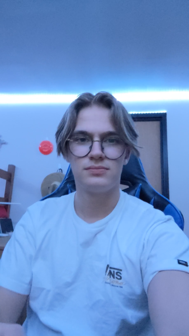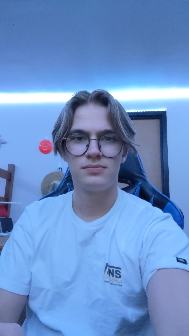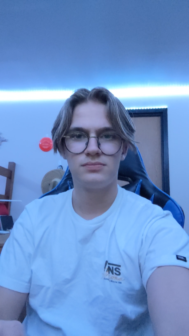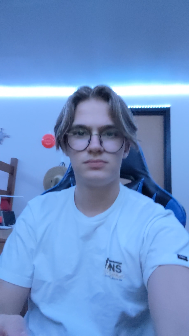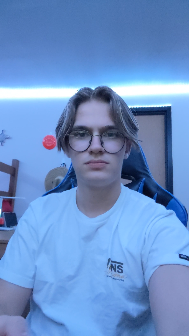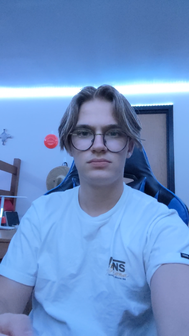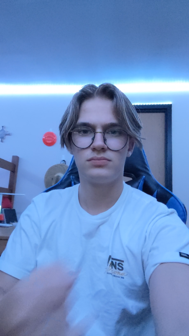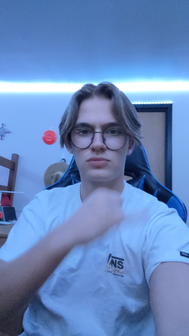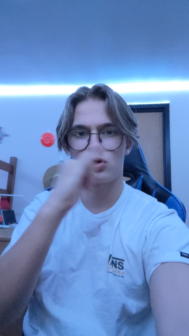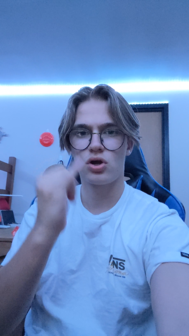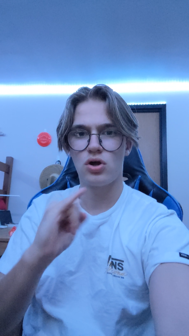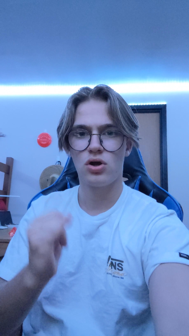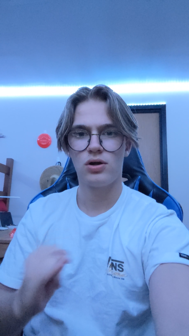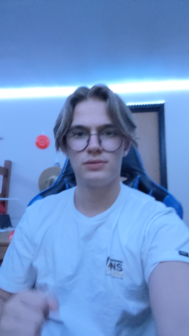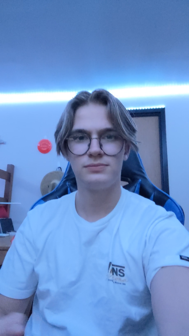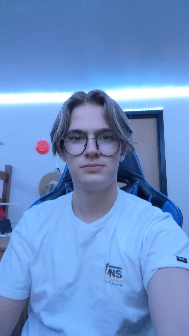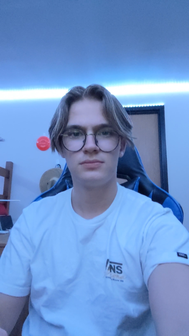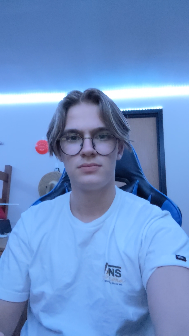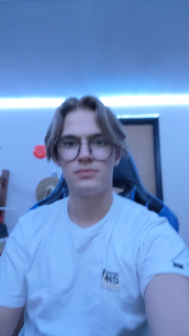draw